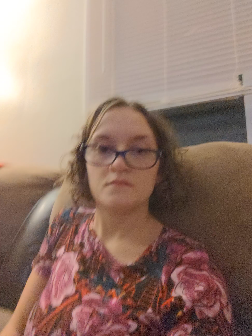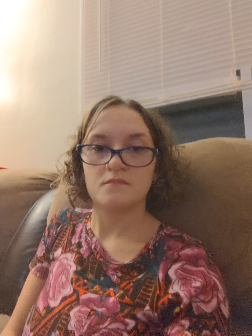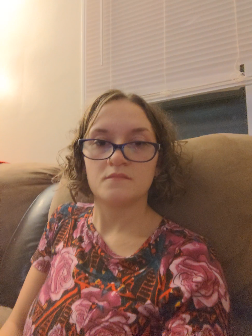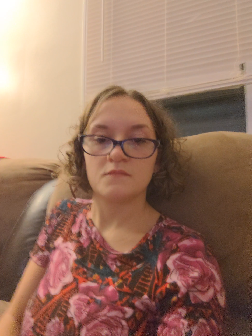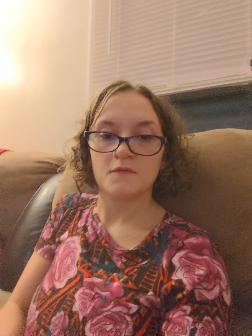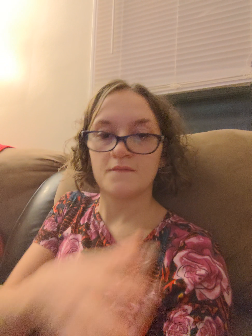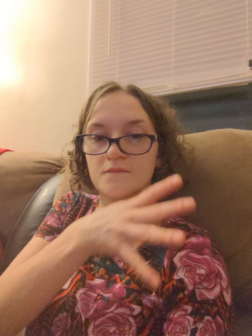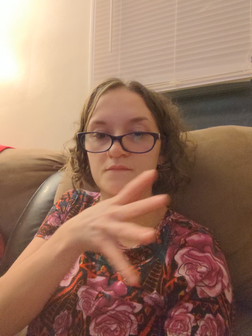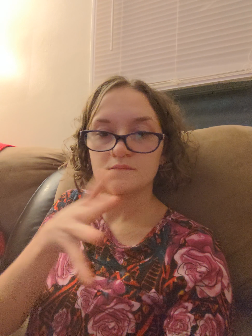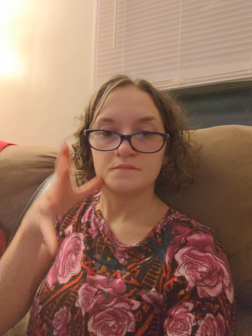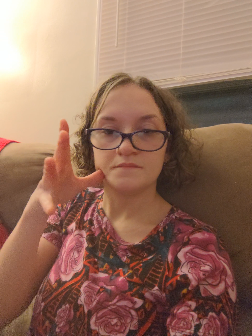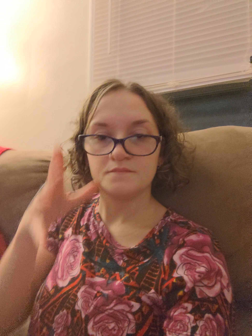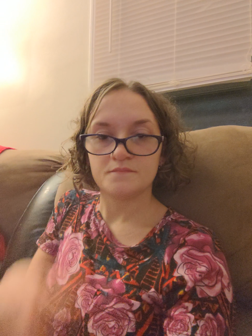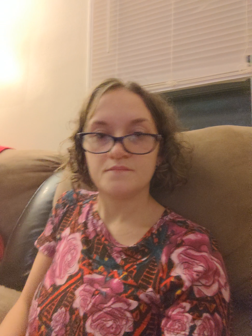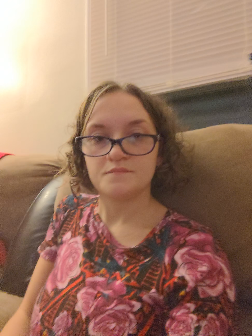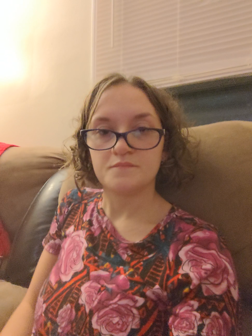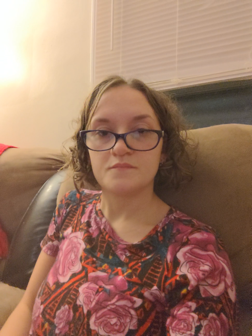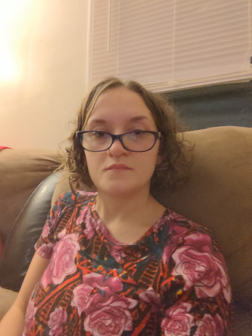farm